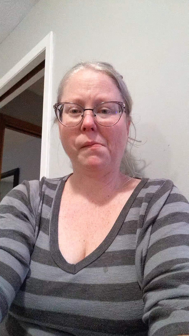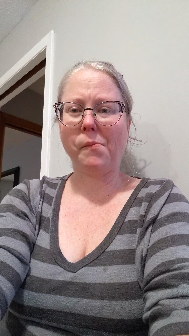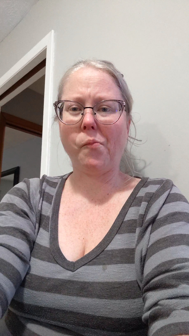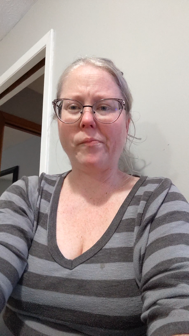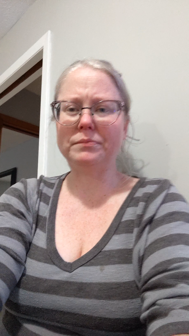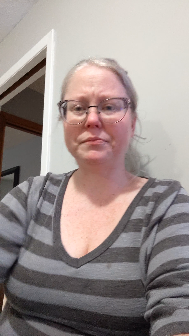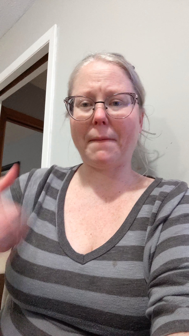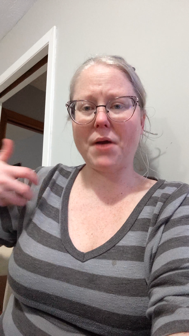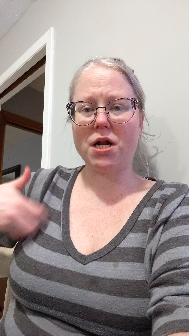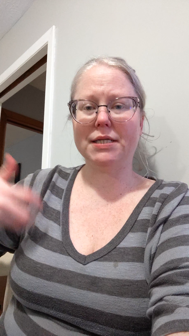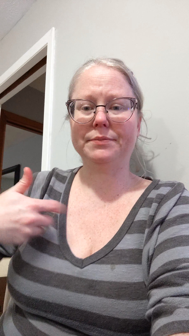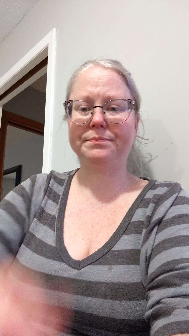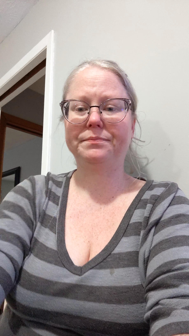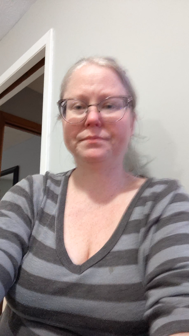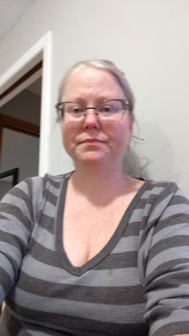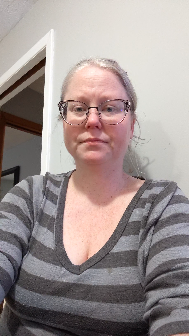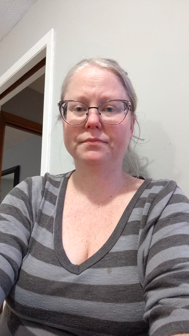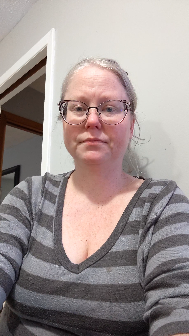monkey